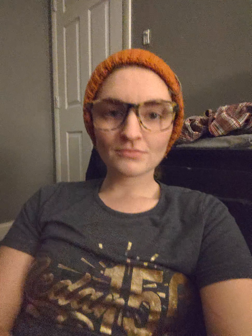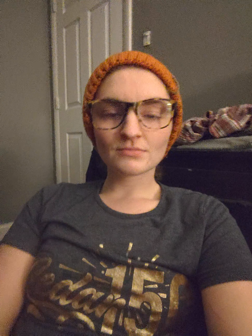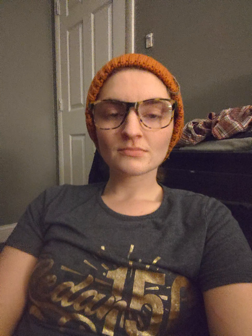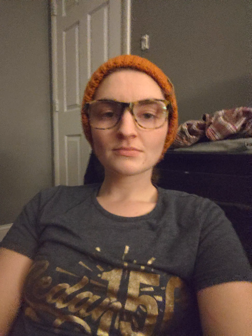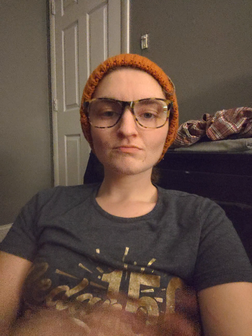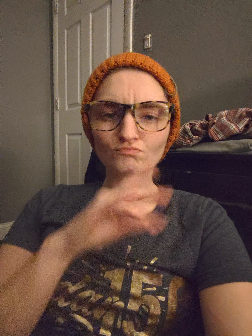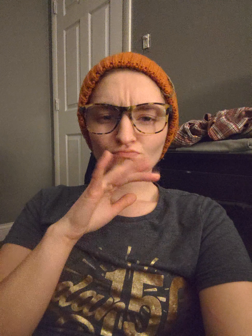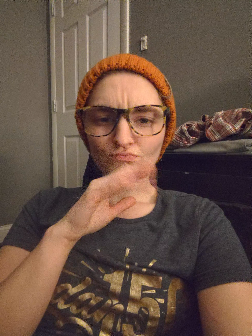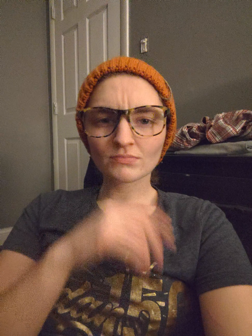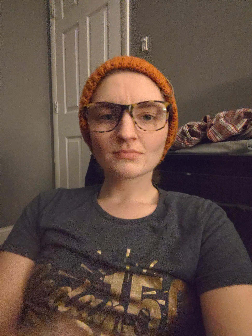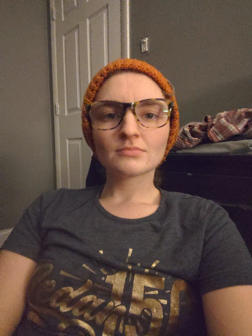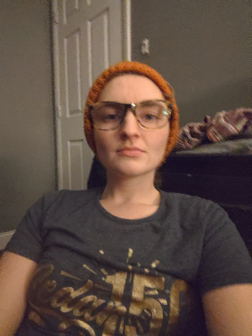dirty